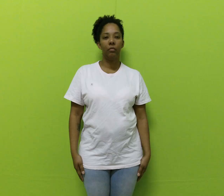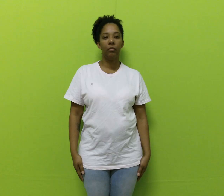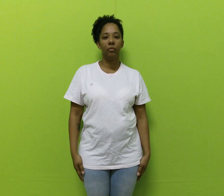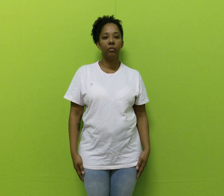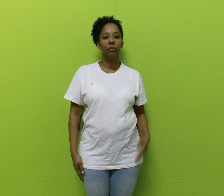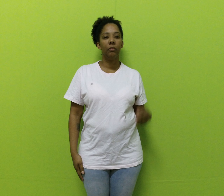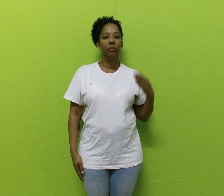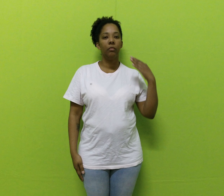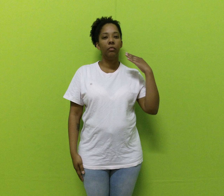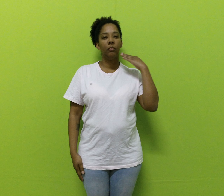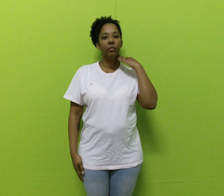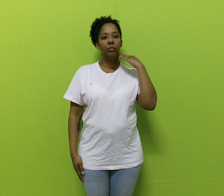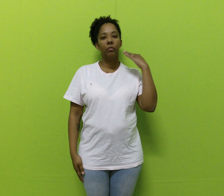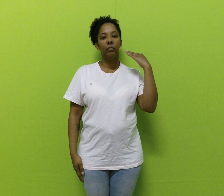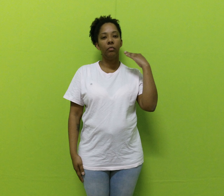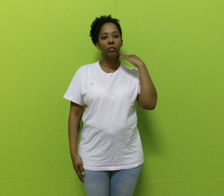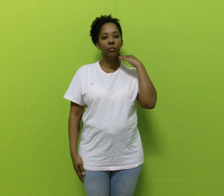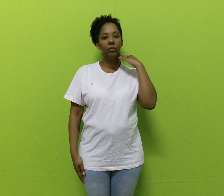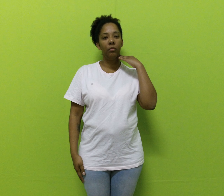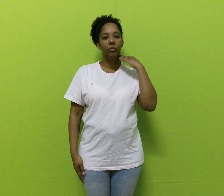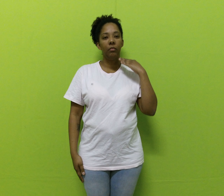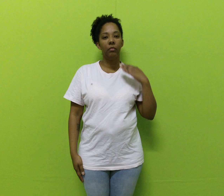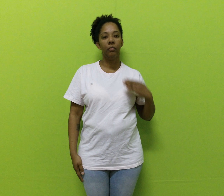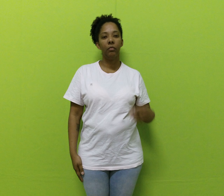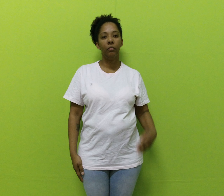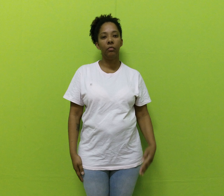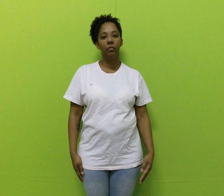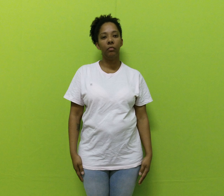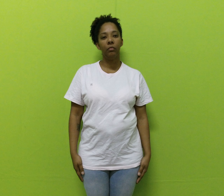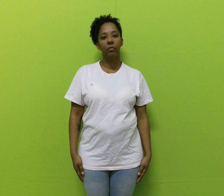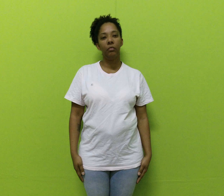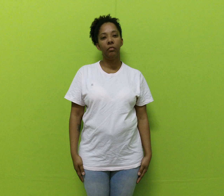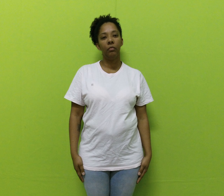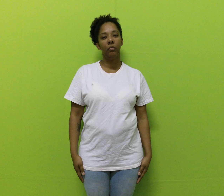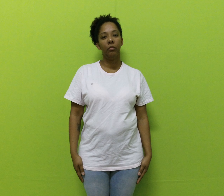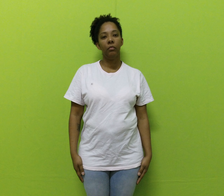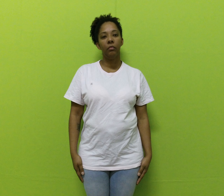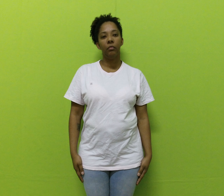banco